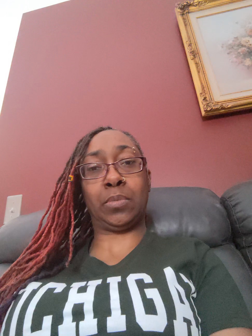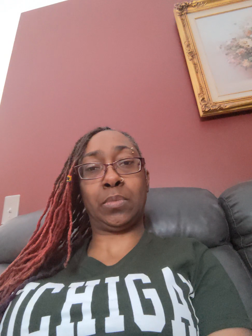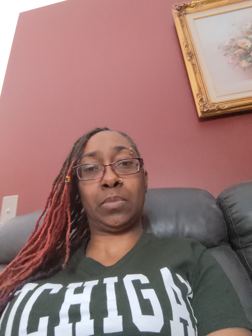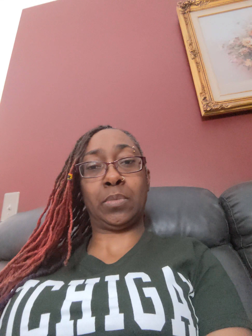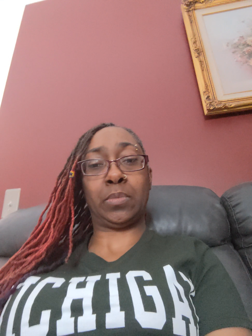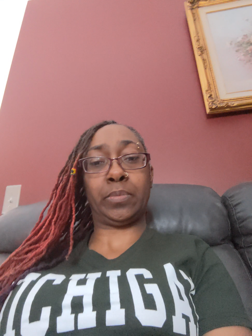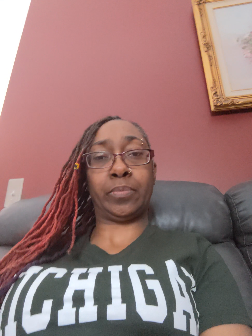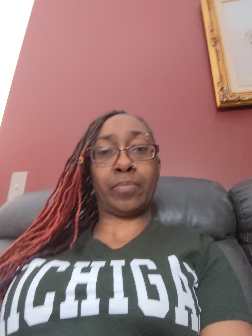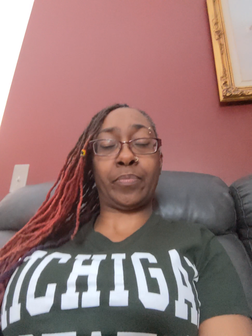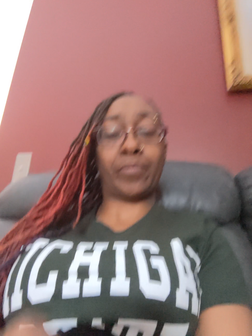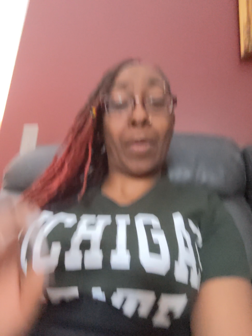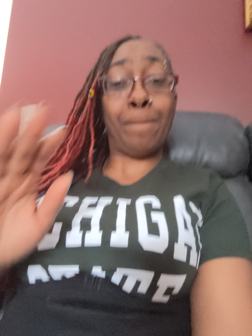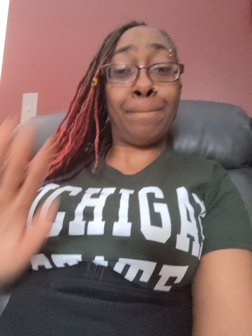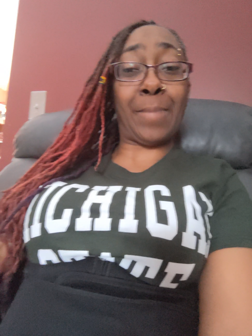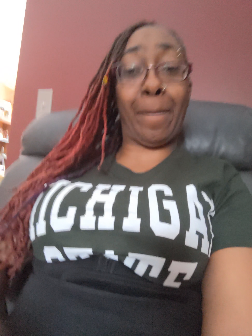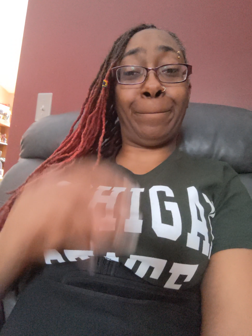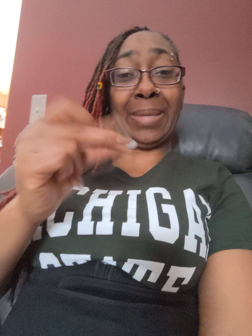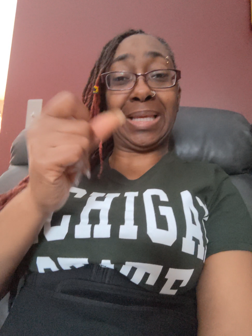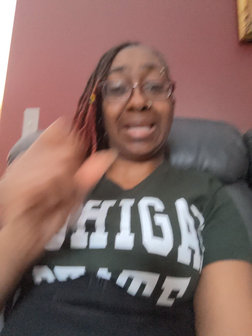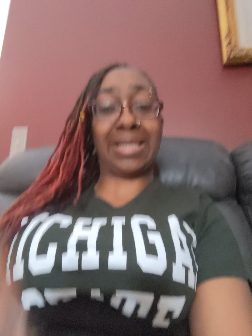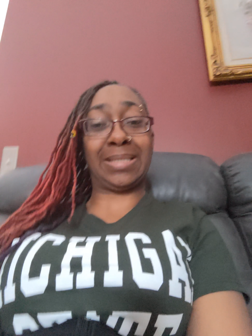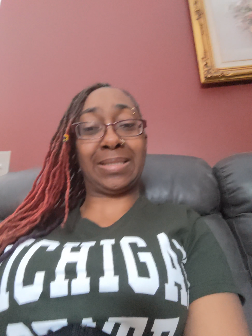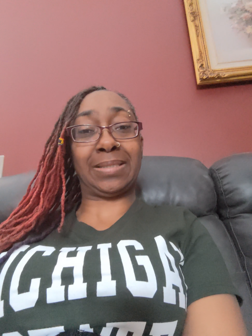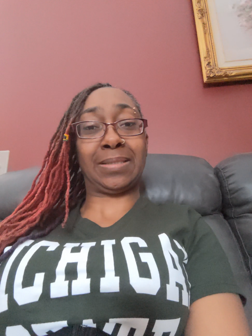puppy